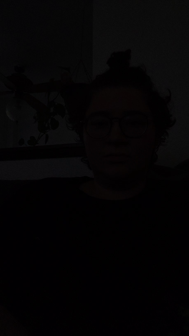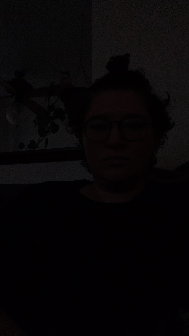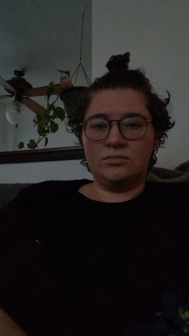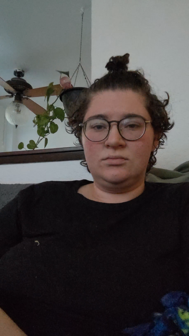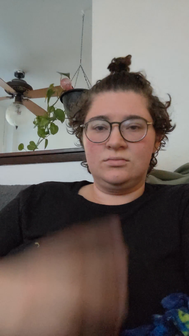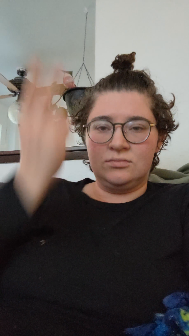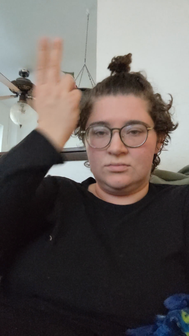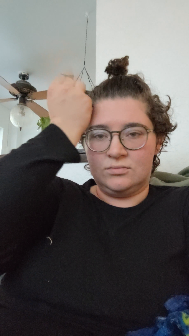bunny